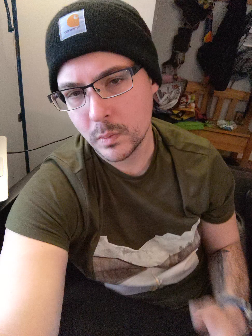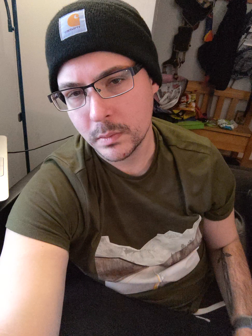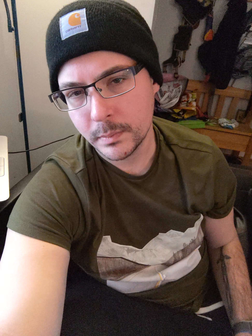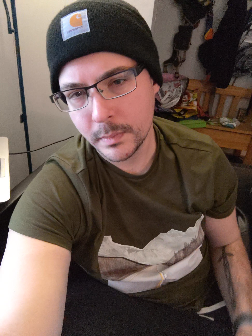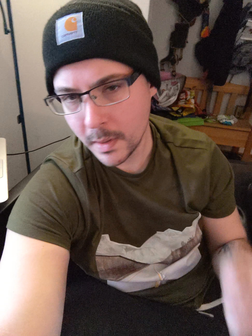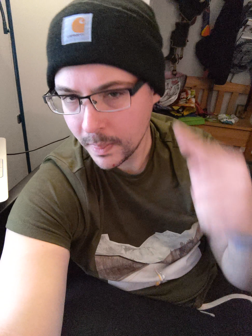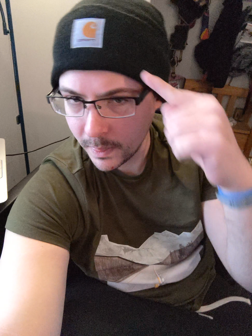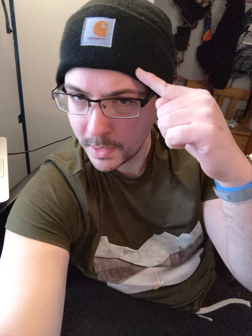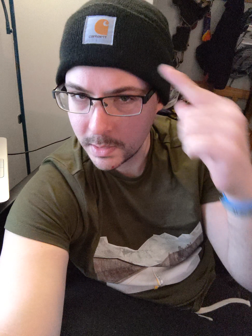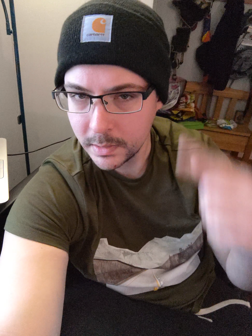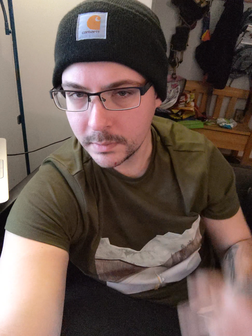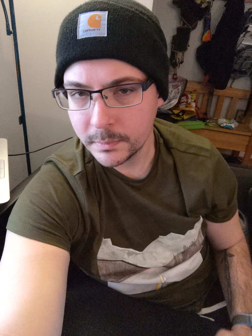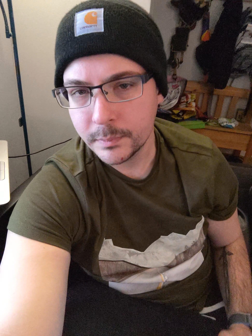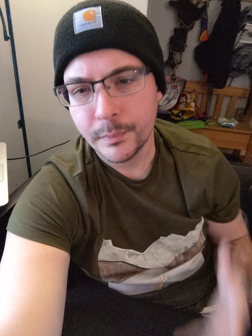think